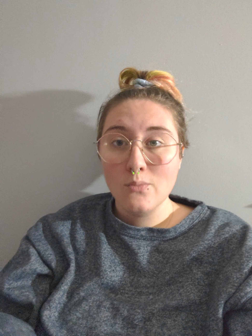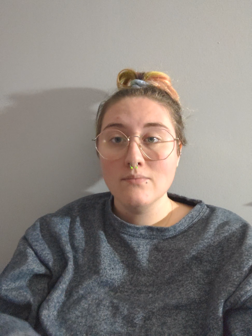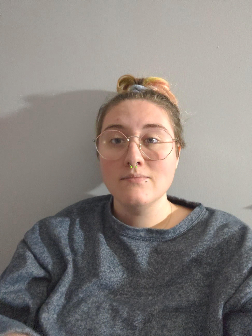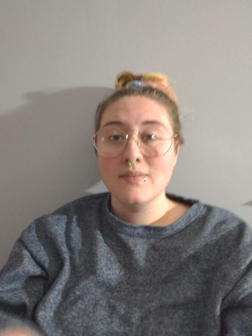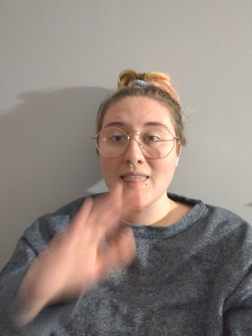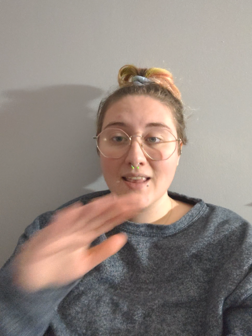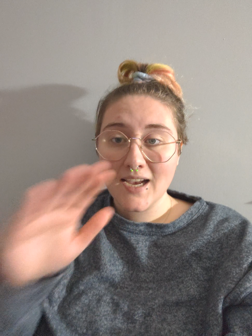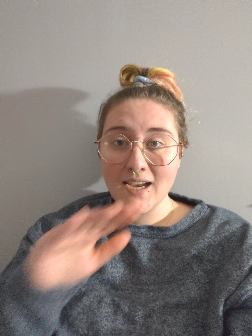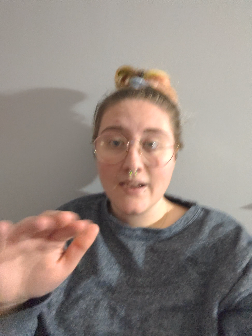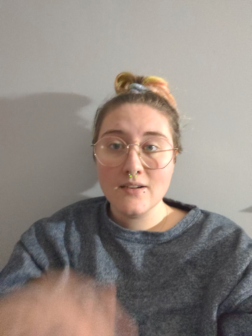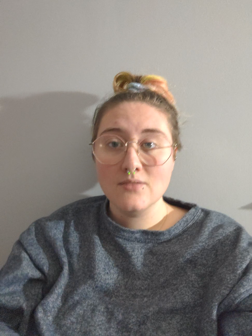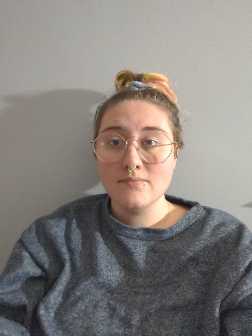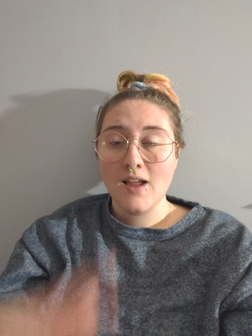clean